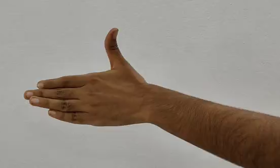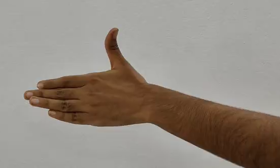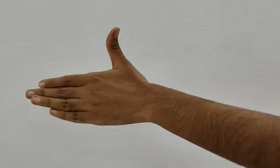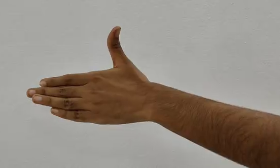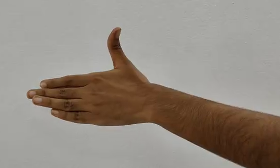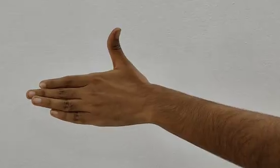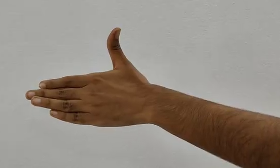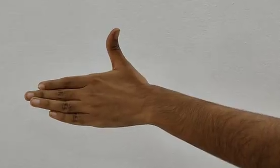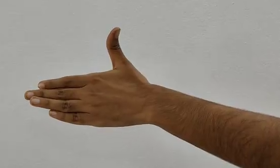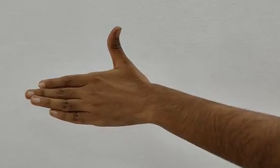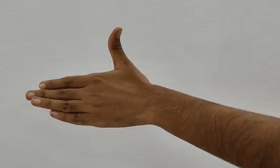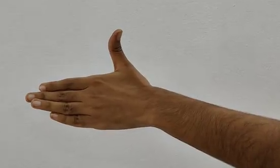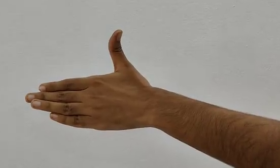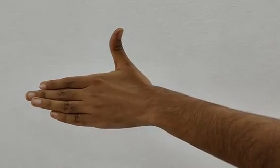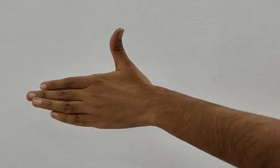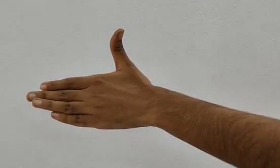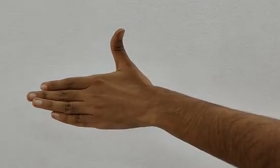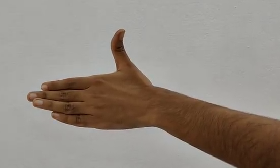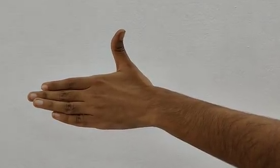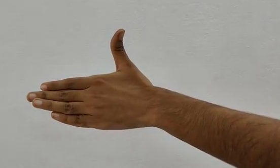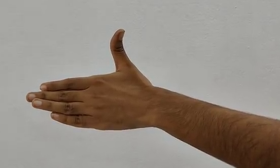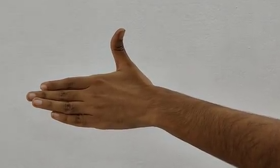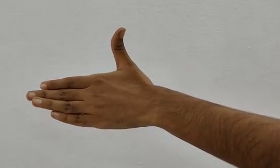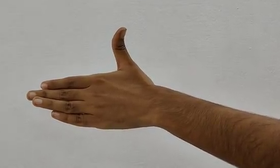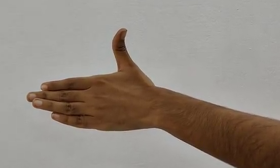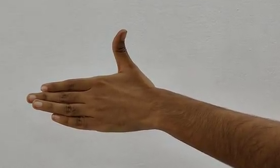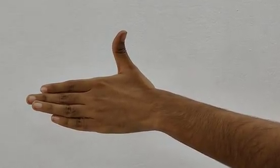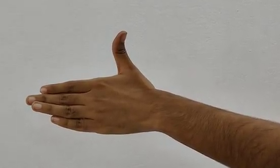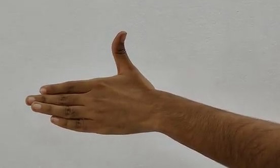ആ